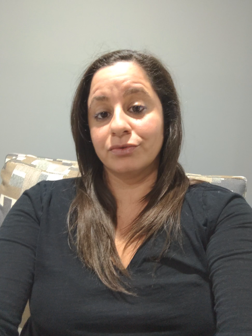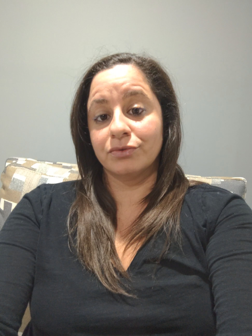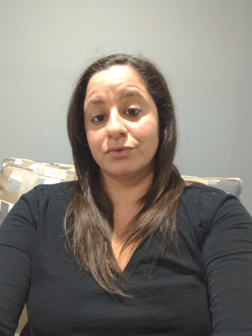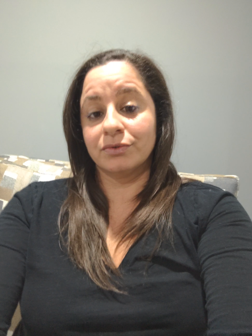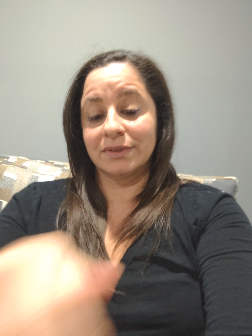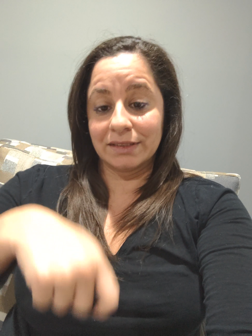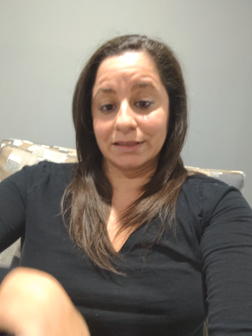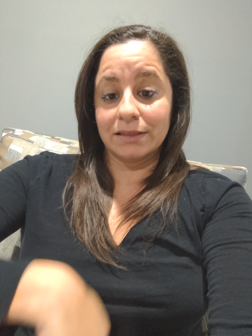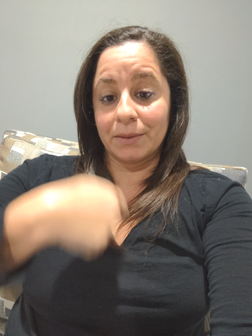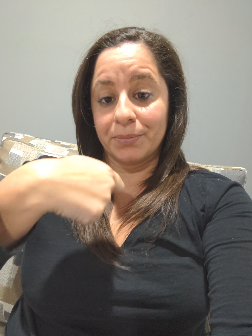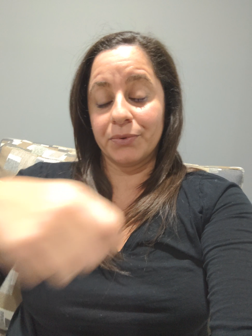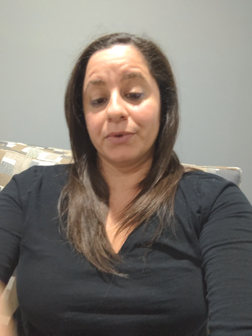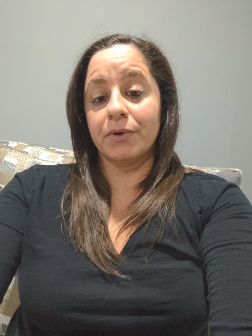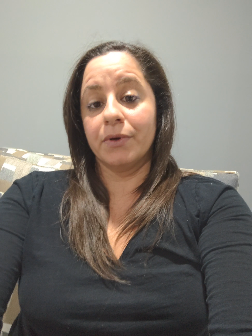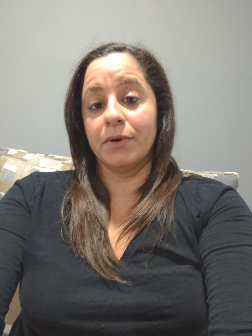zipper